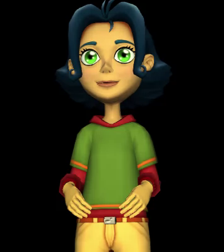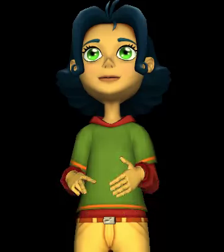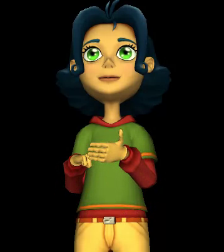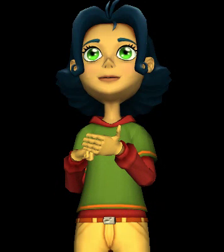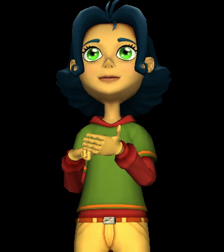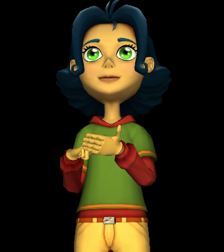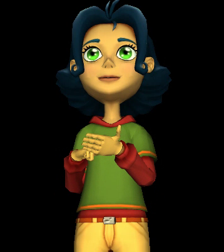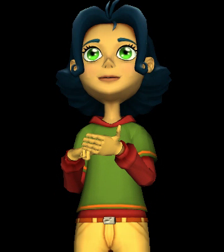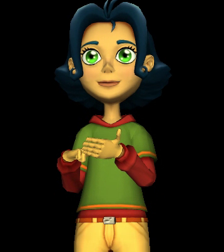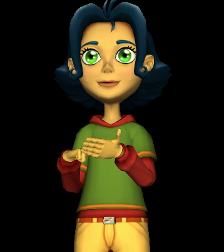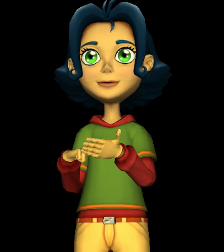يقرأ